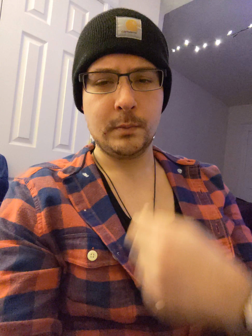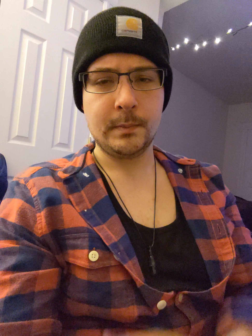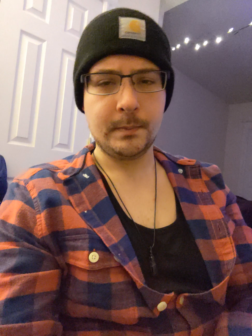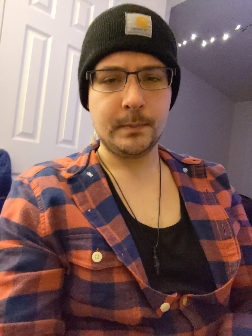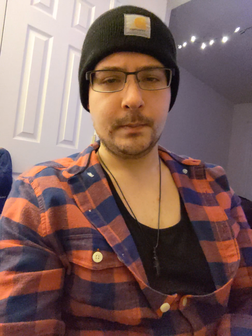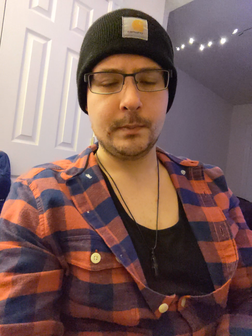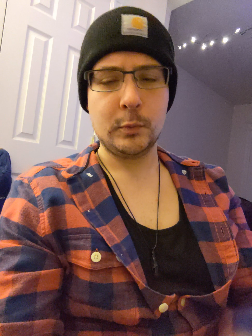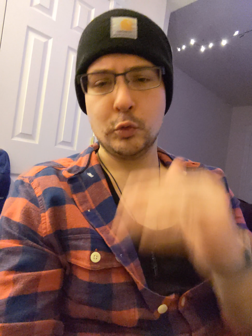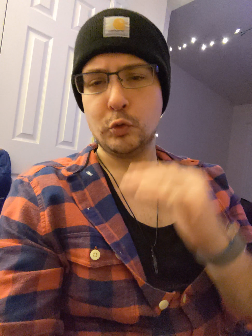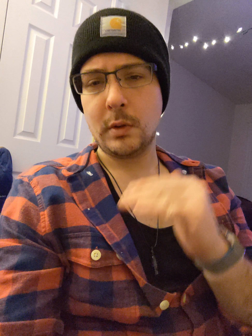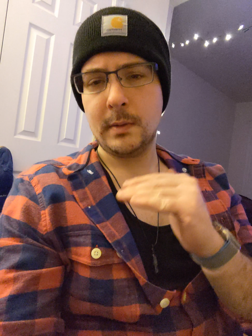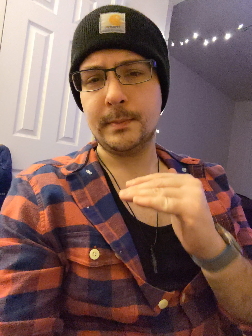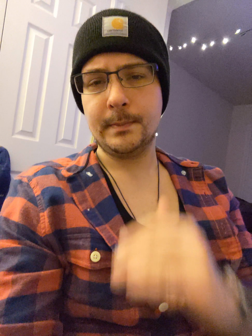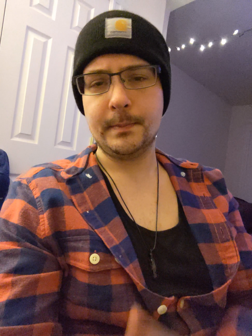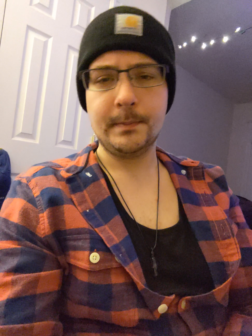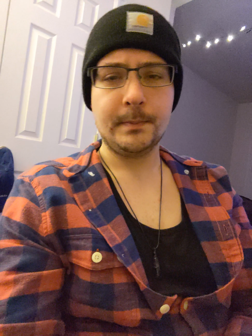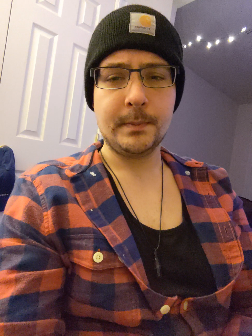child